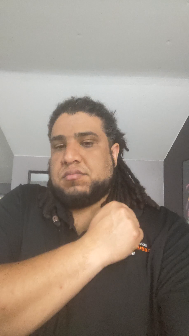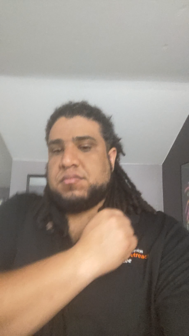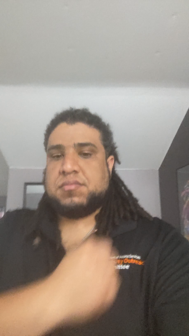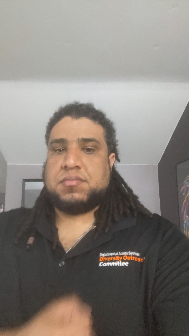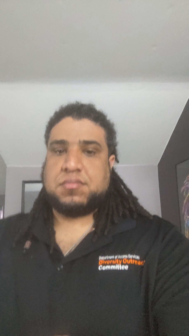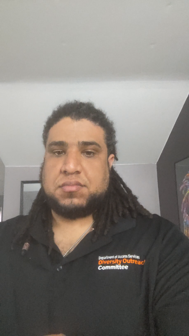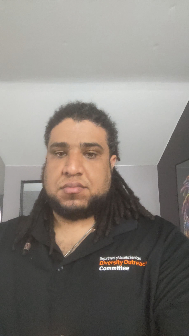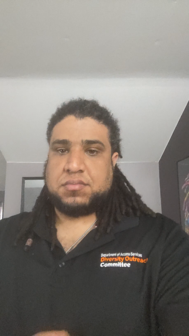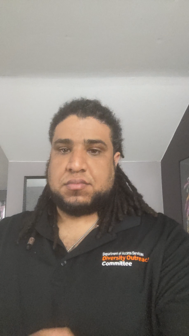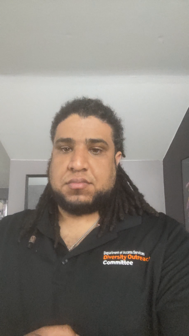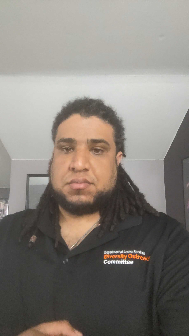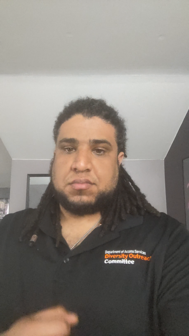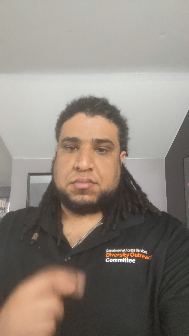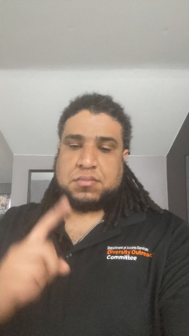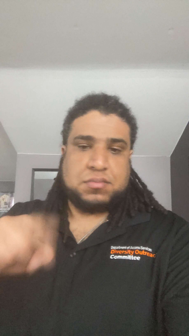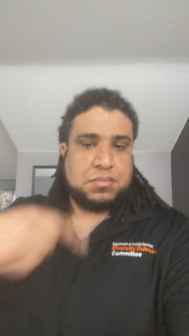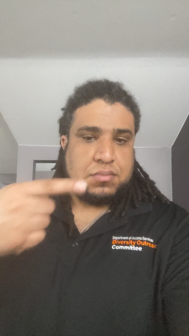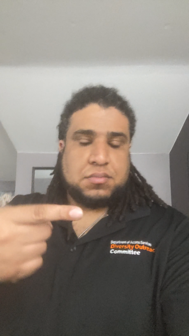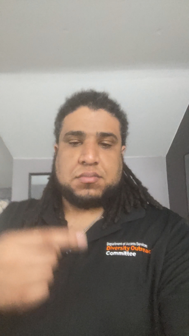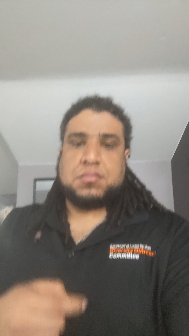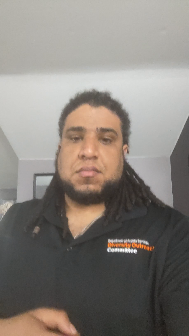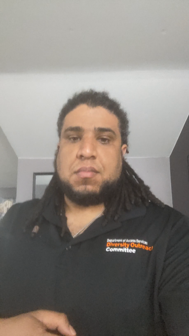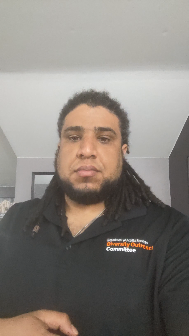about